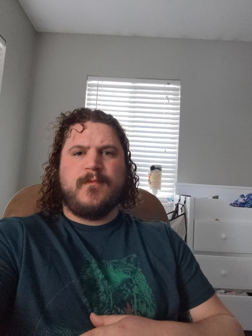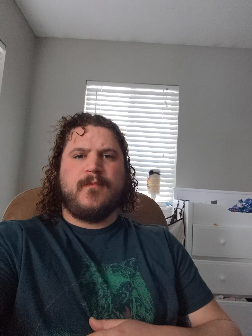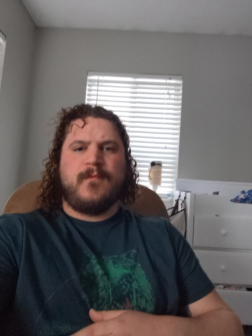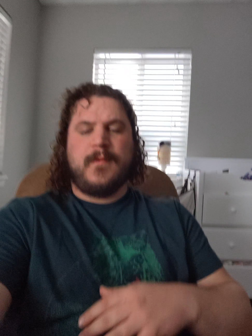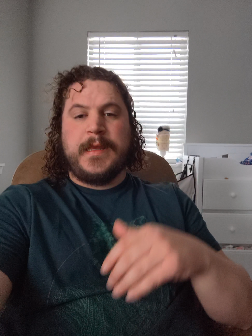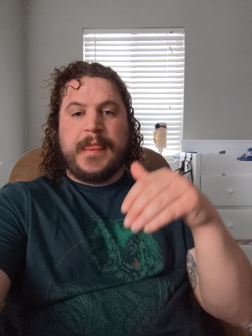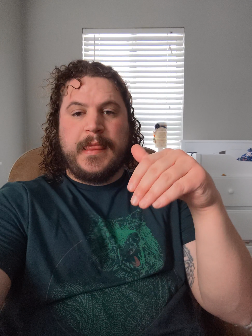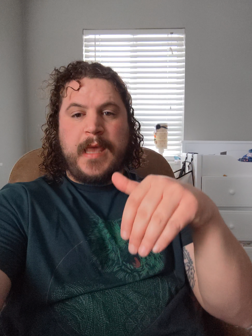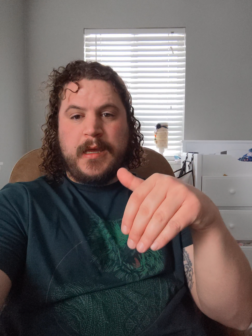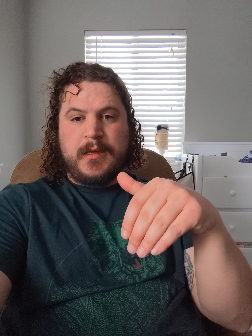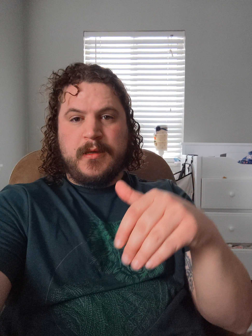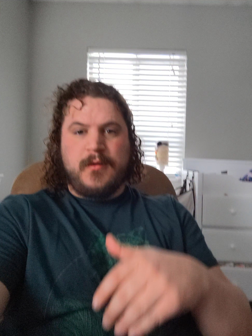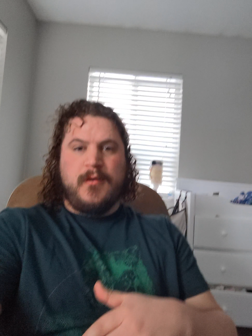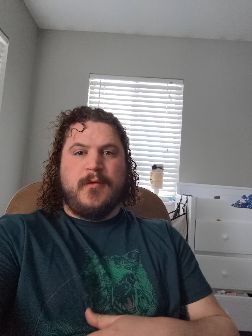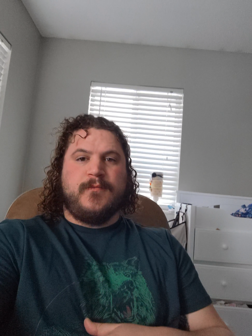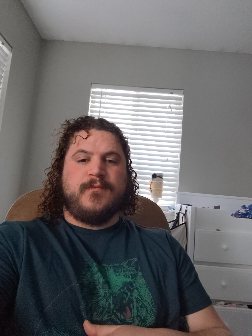night